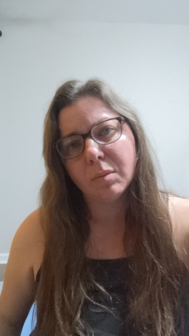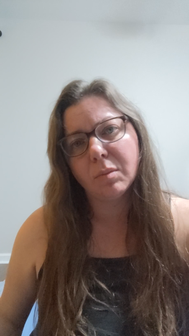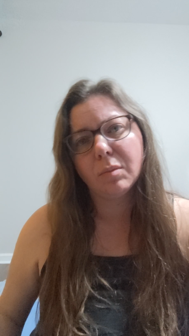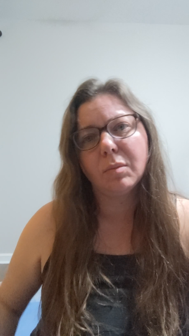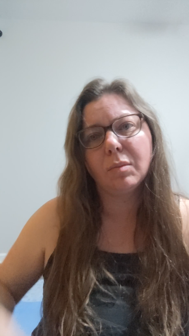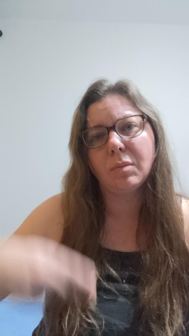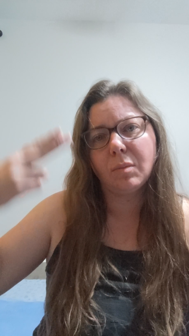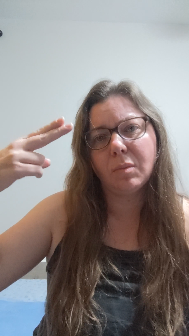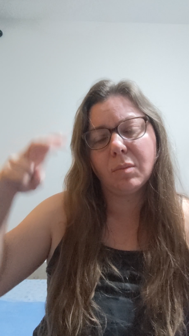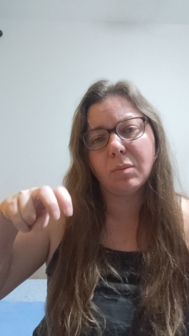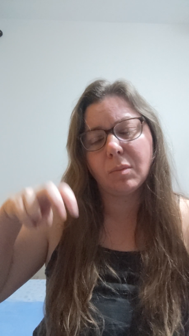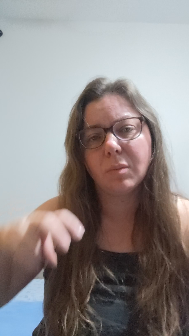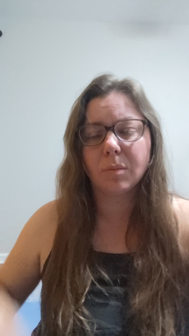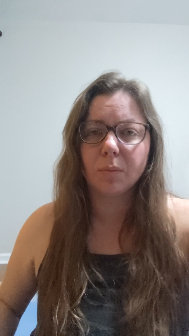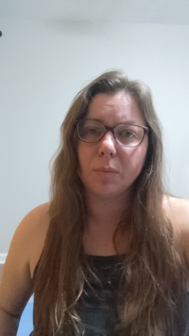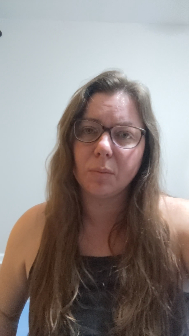high chair